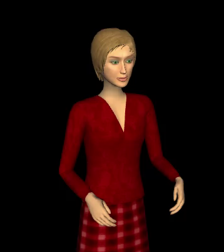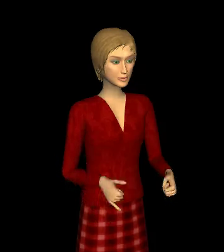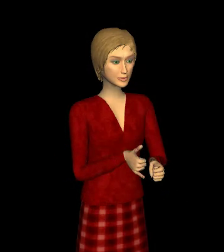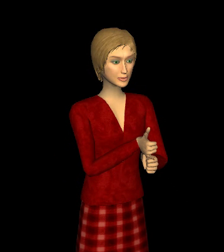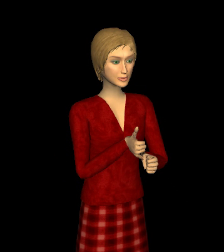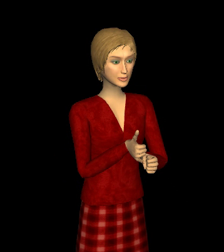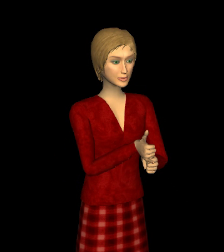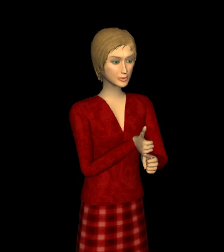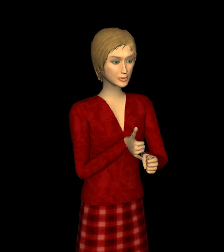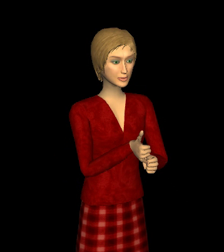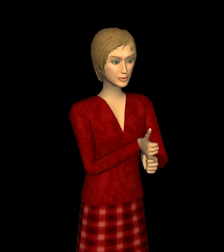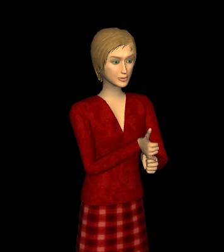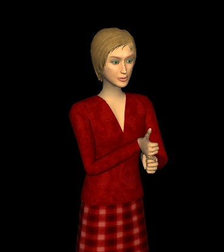قهوة